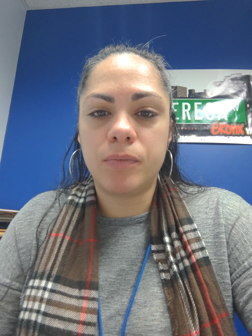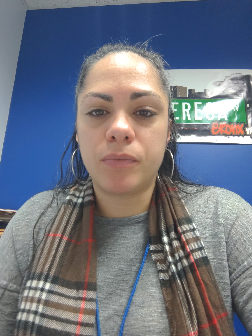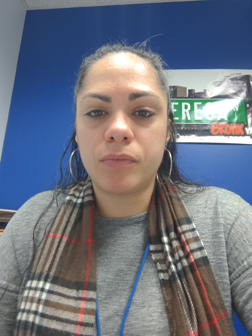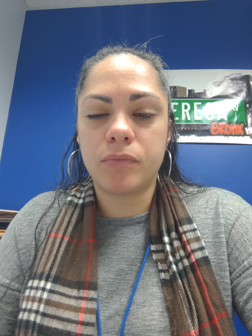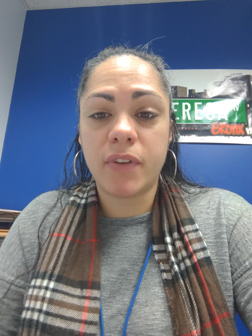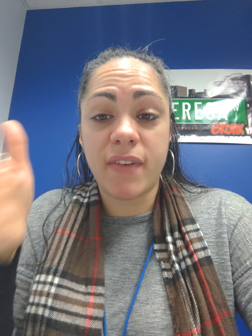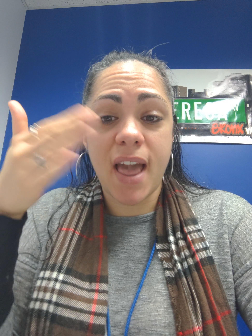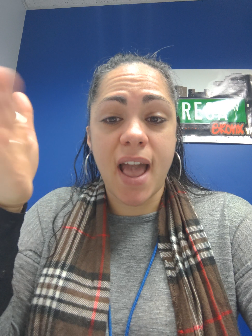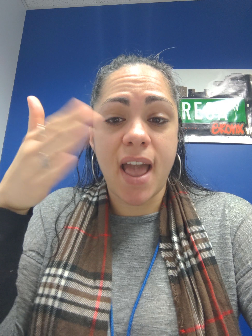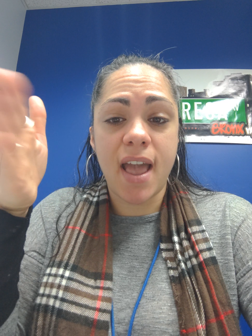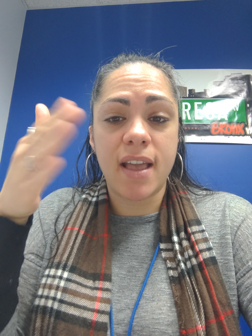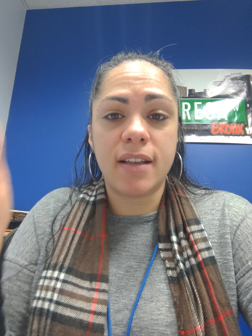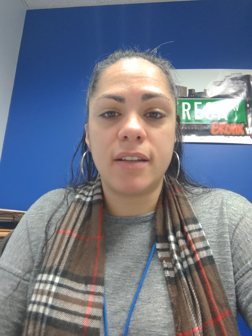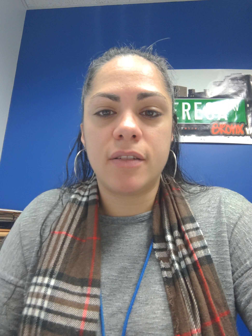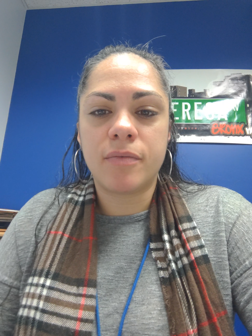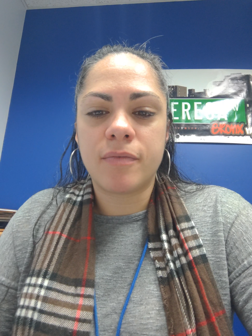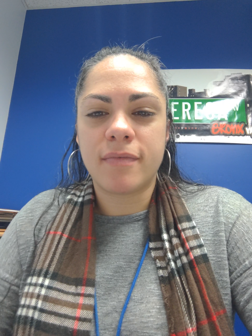flag